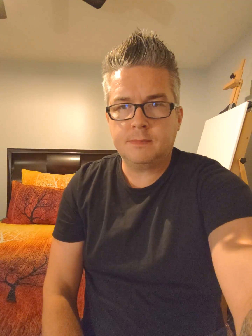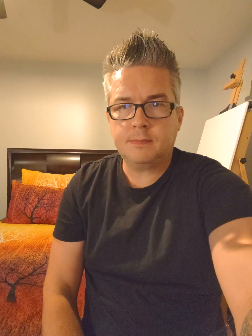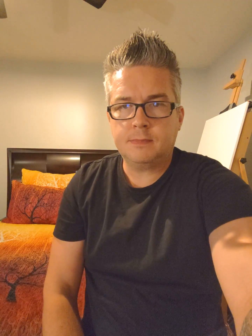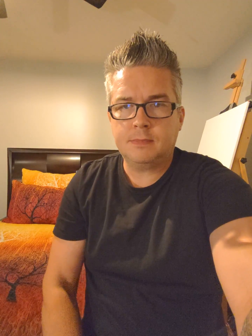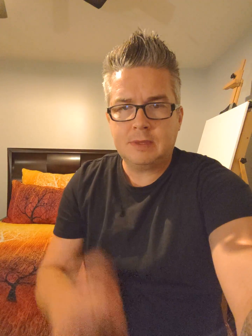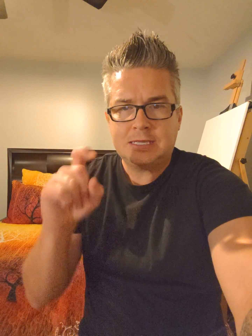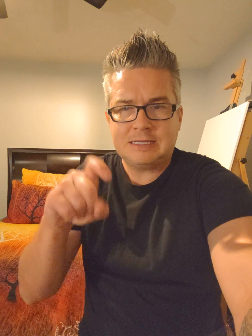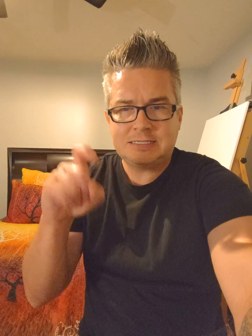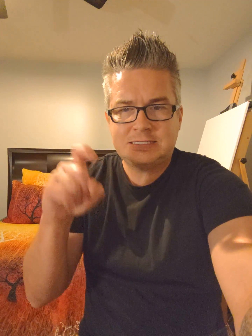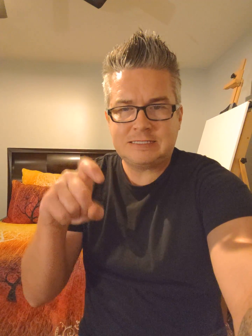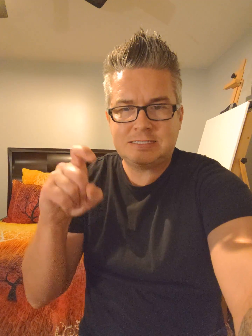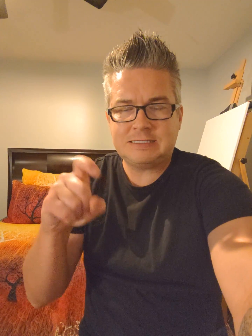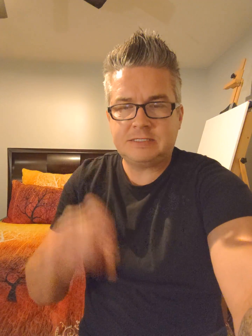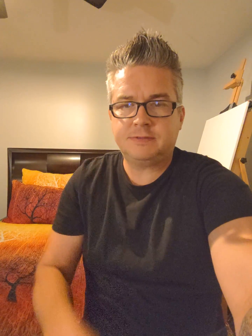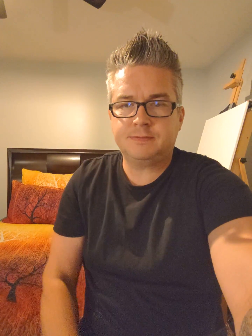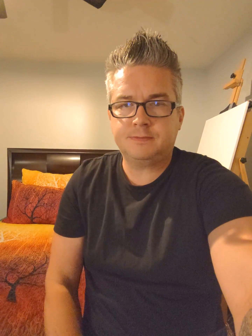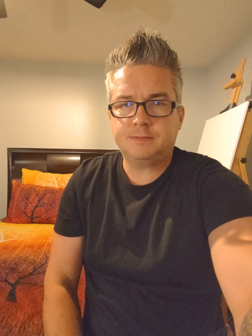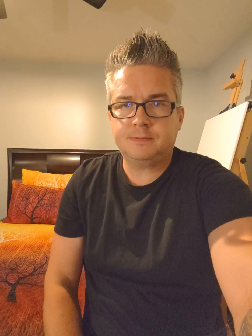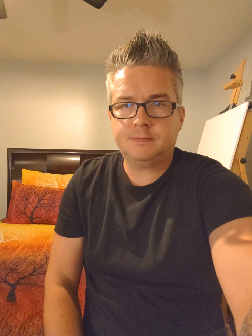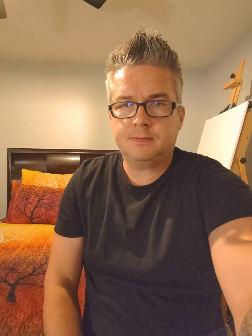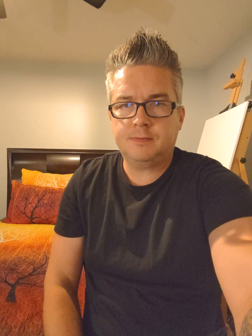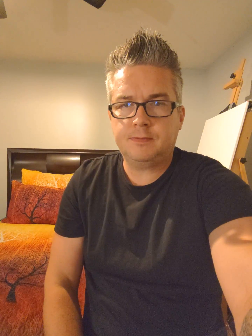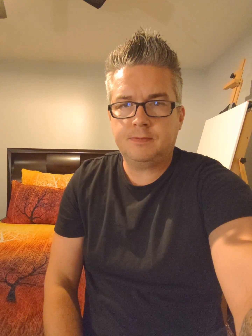need